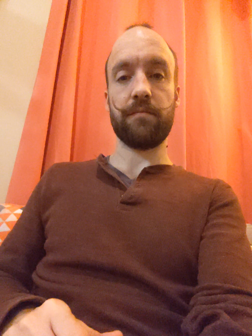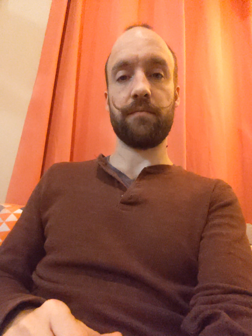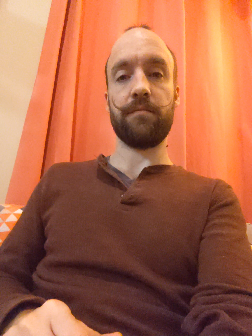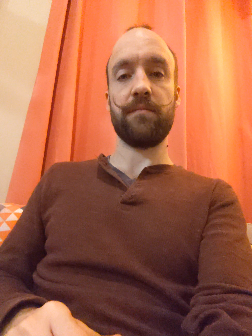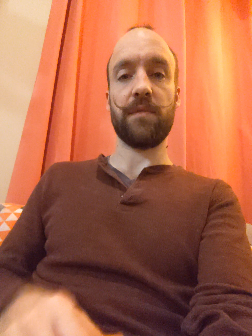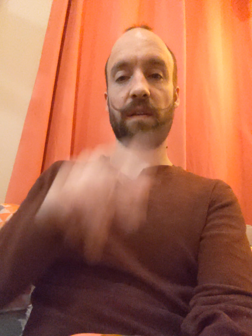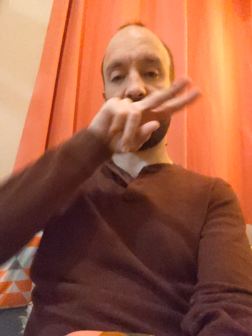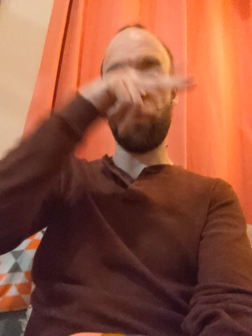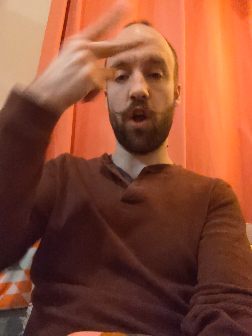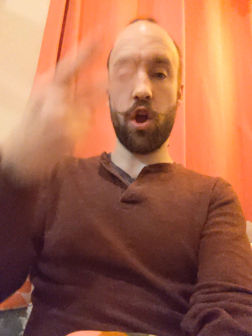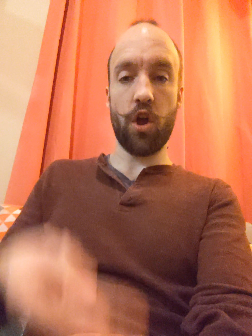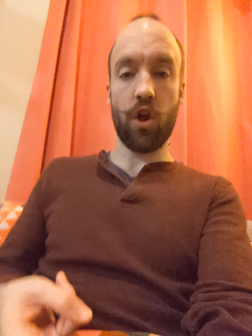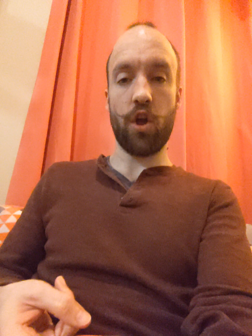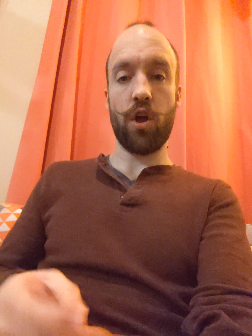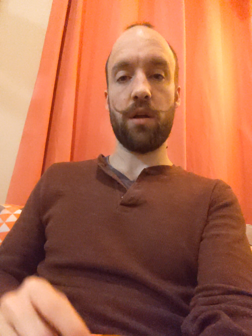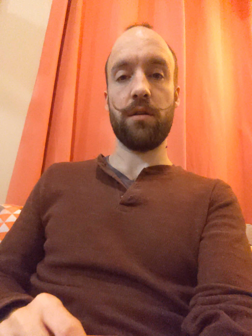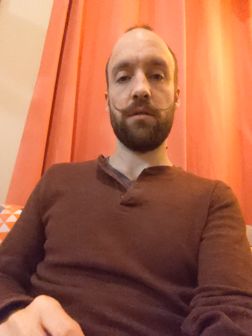fall